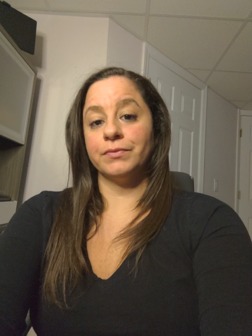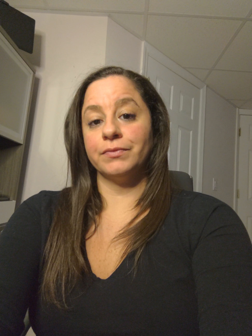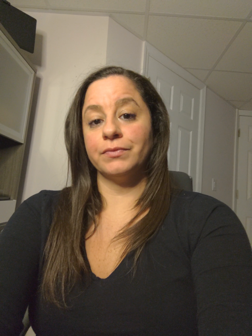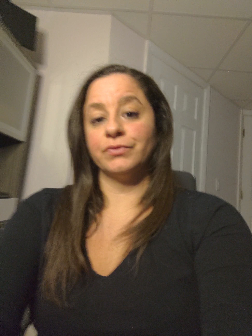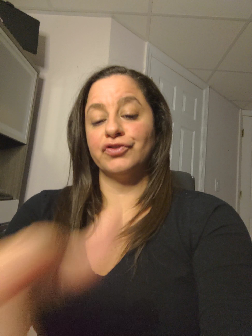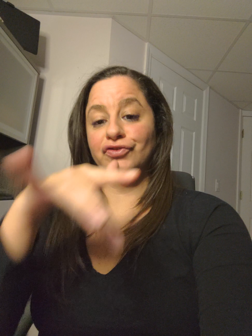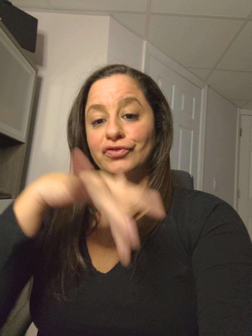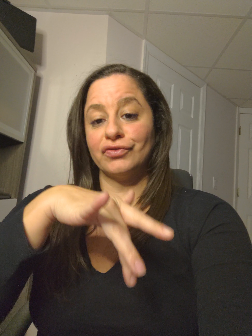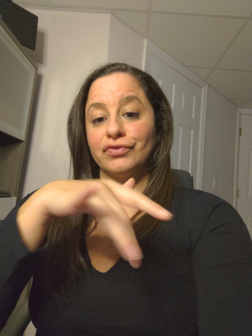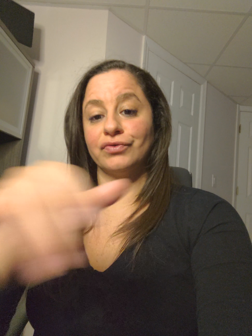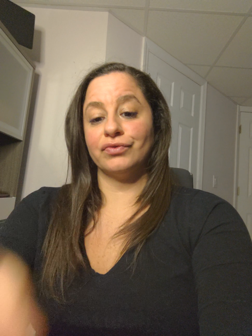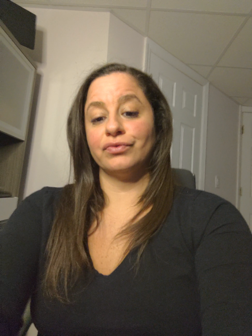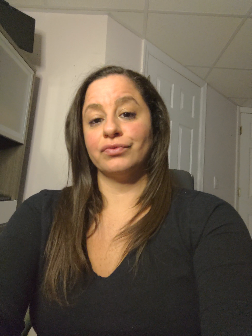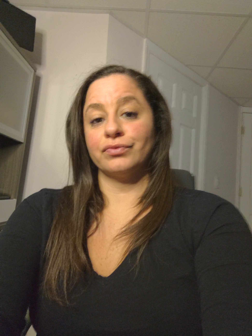touch